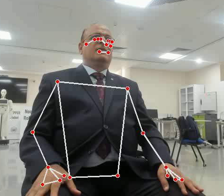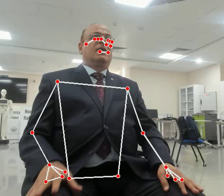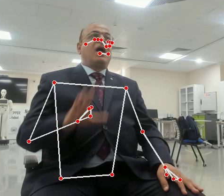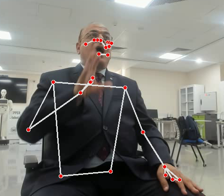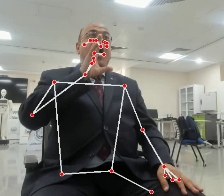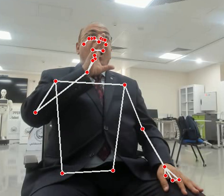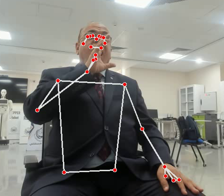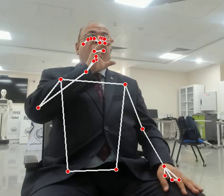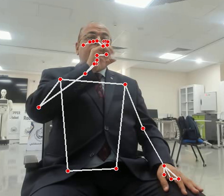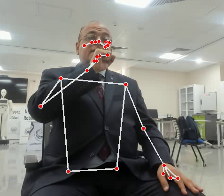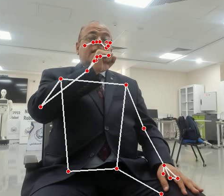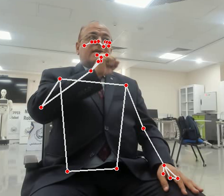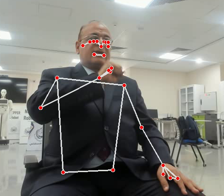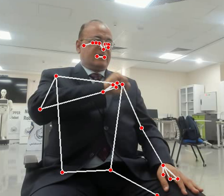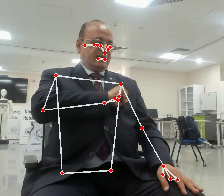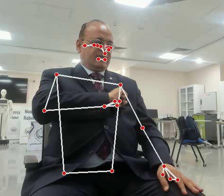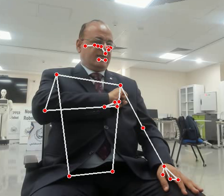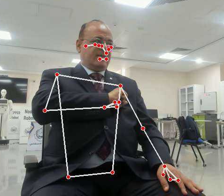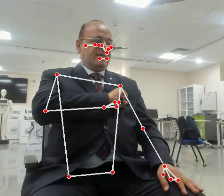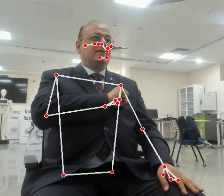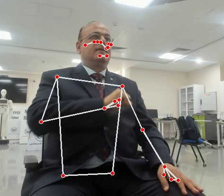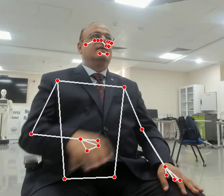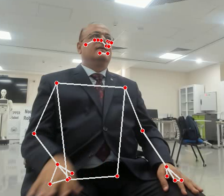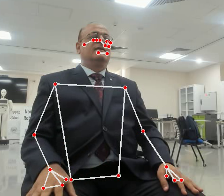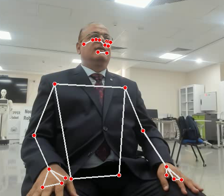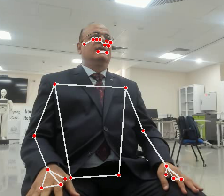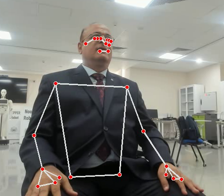fe sark